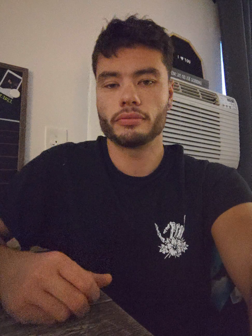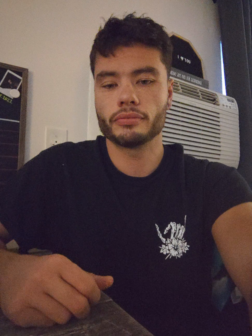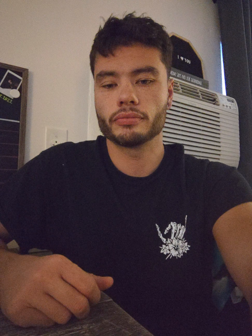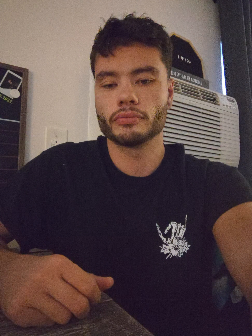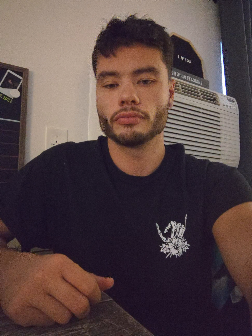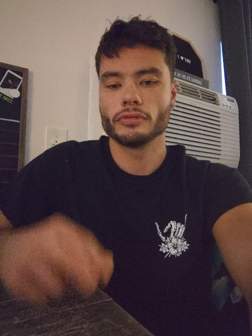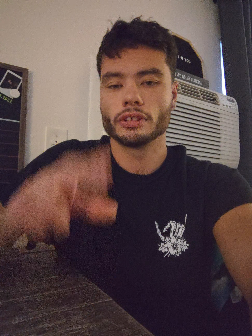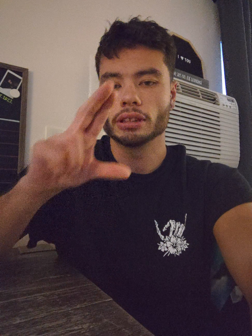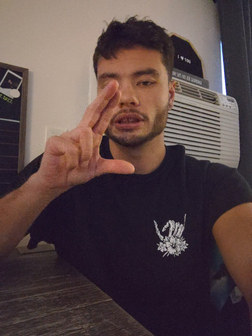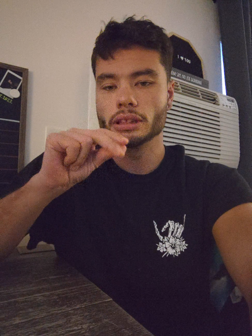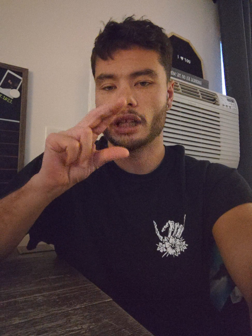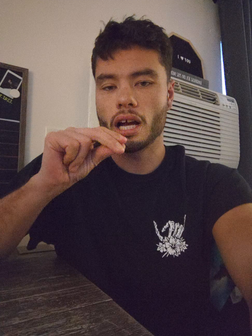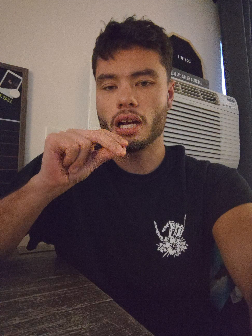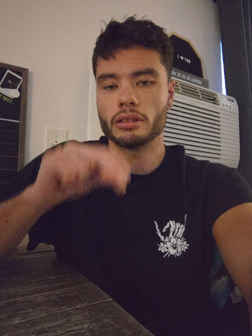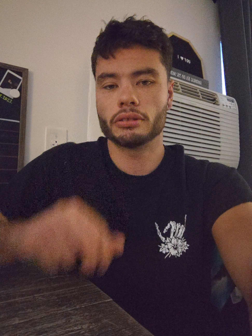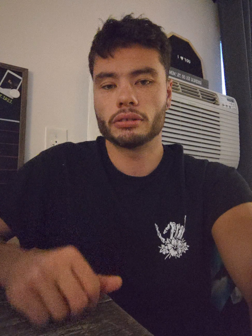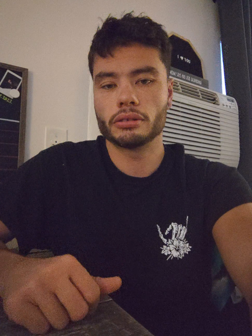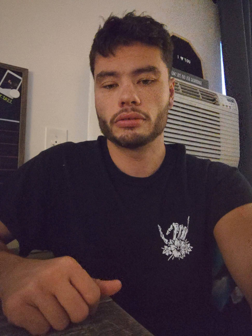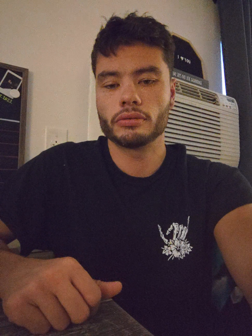duck